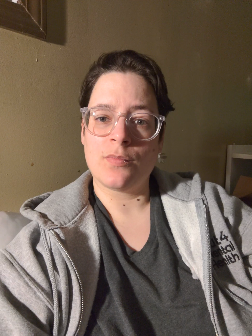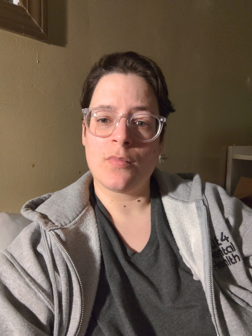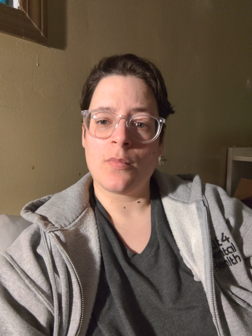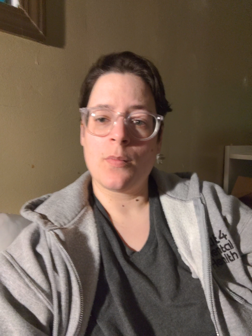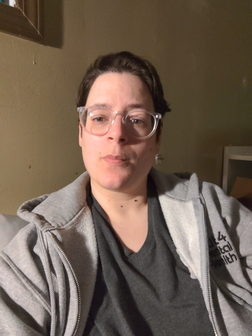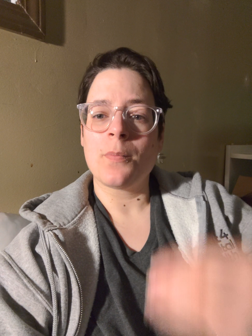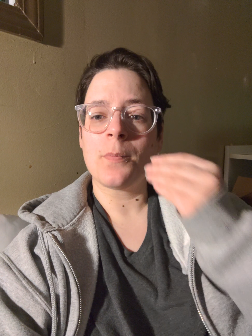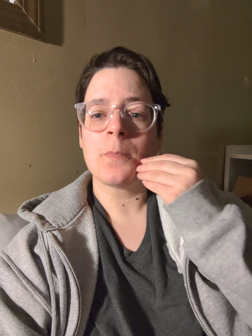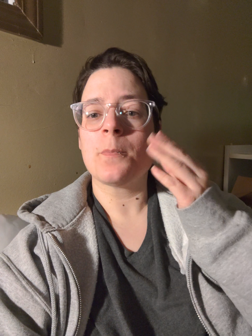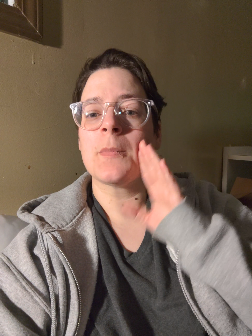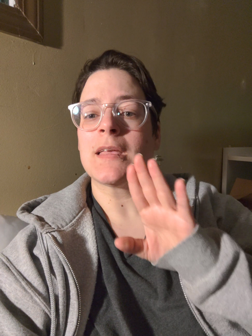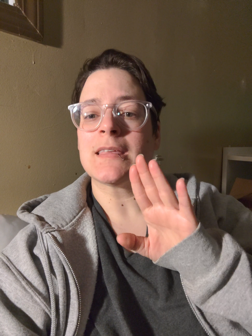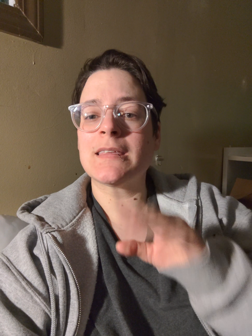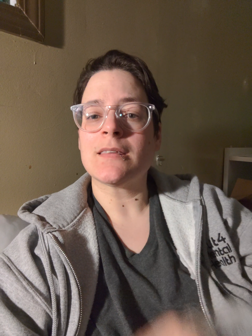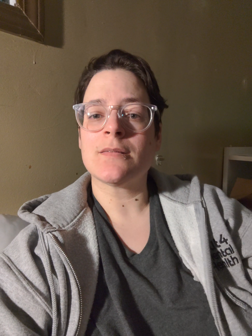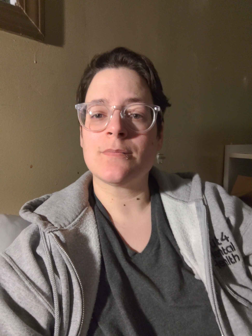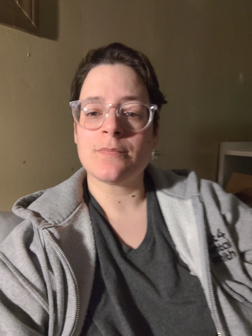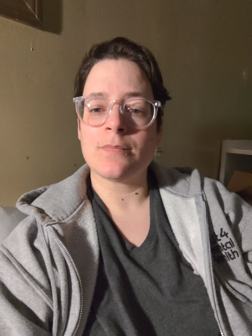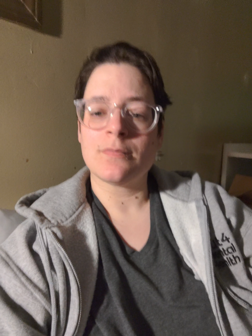bee